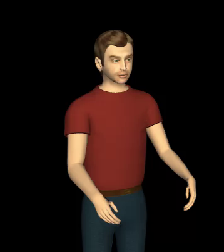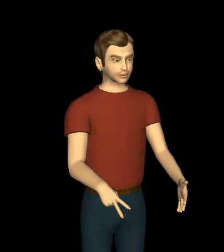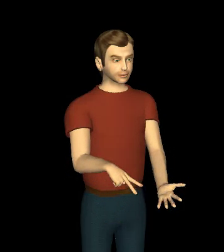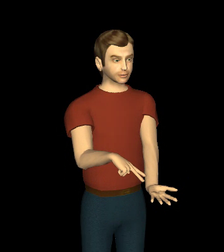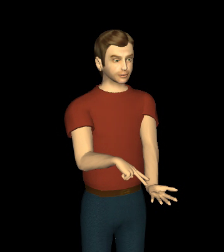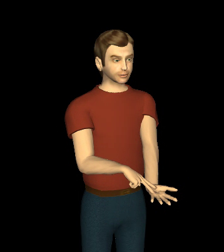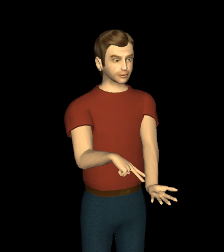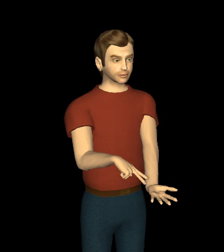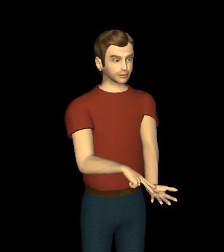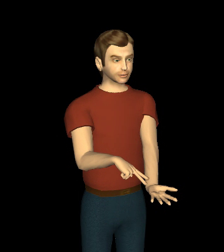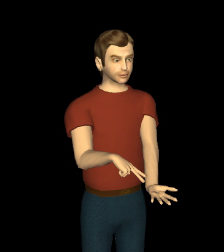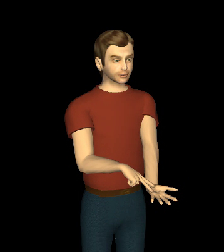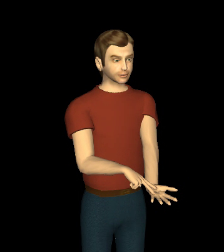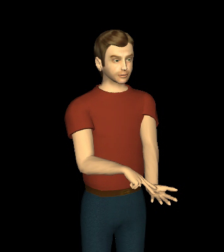شوكة